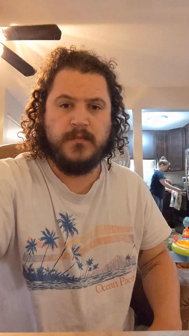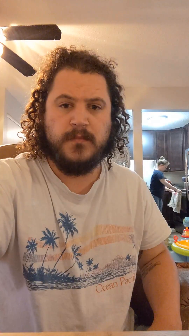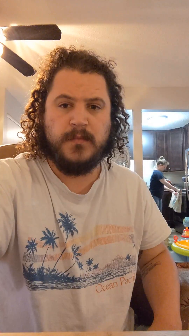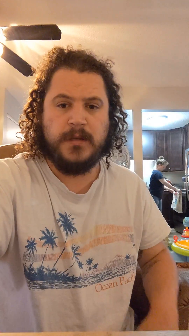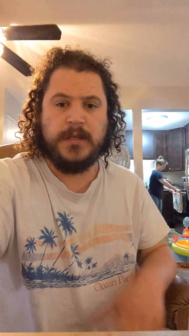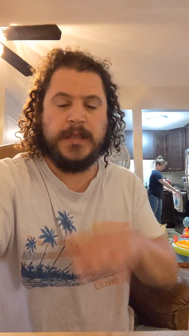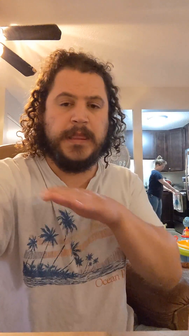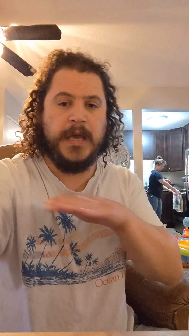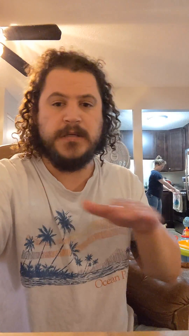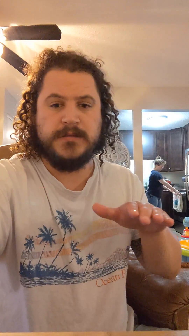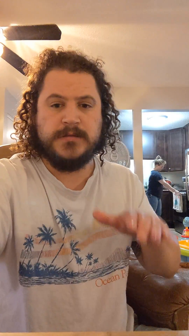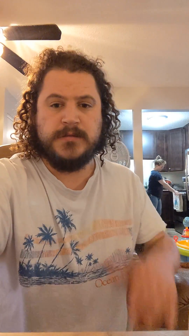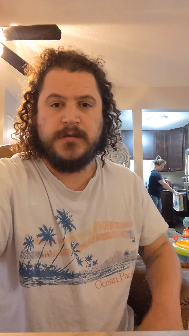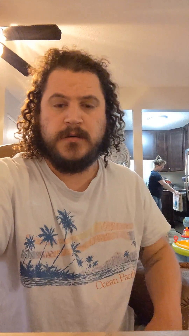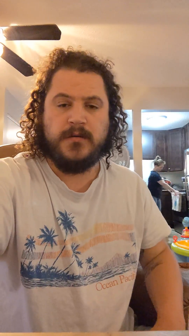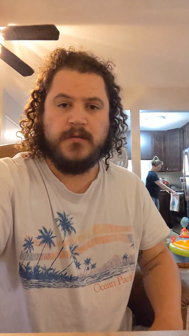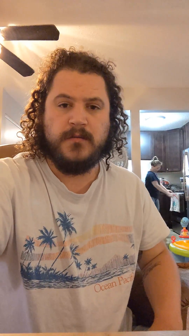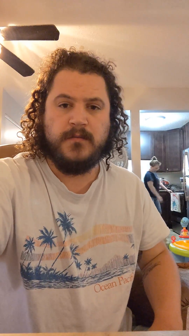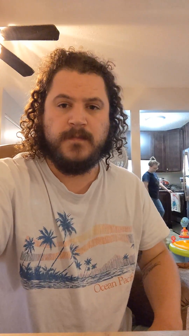nice